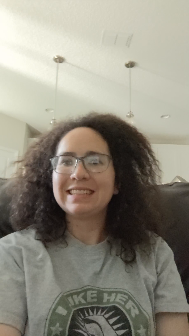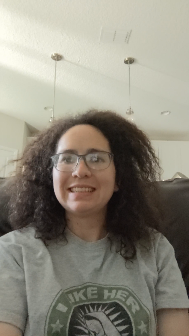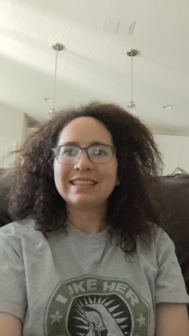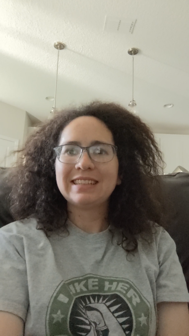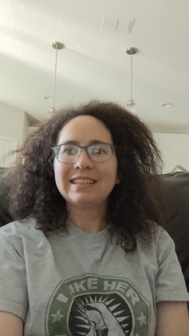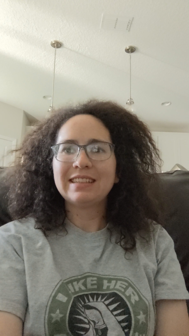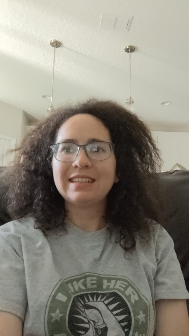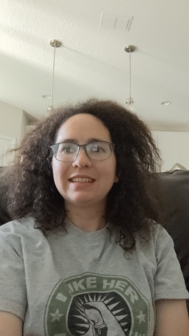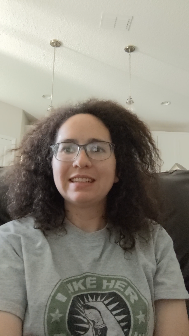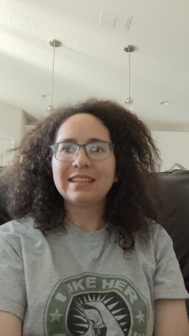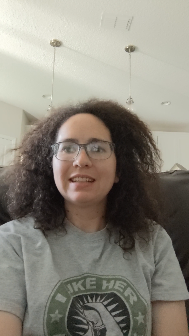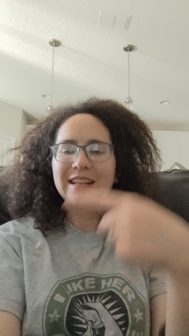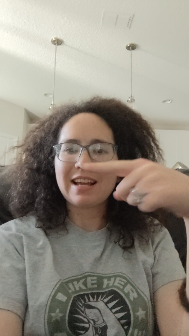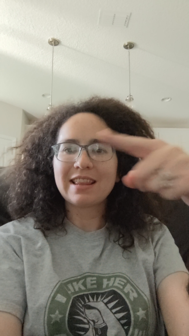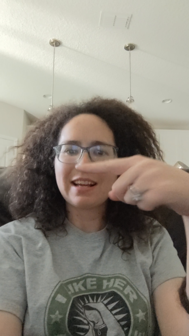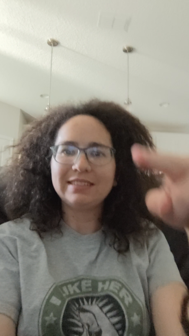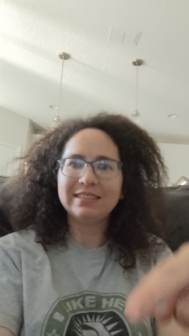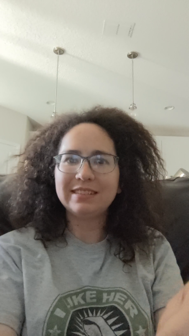knife